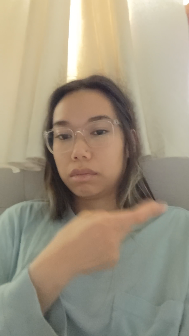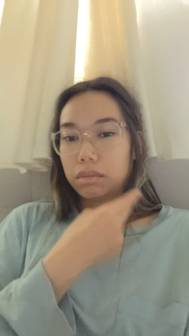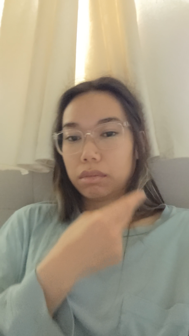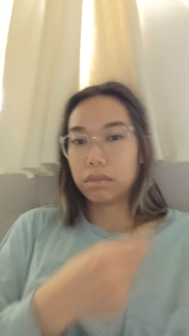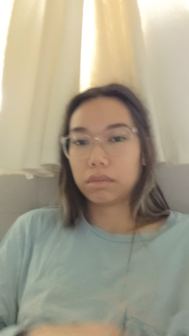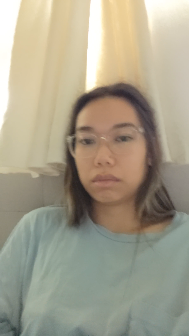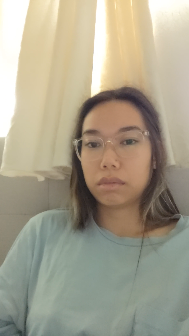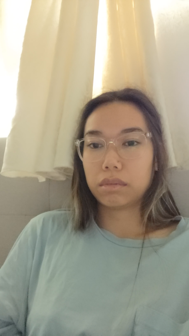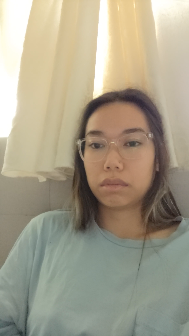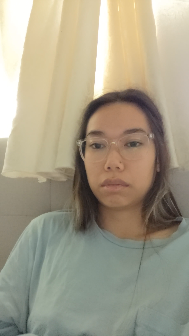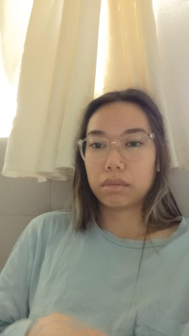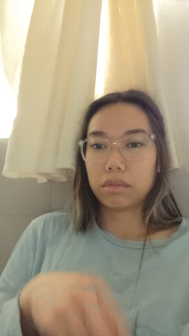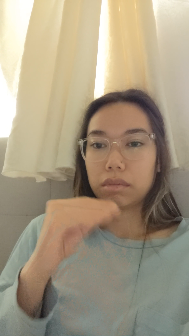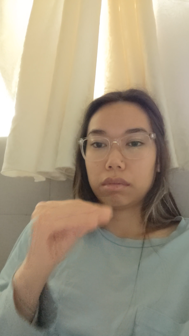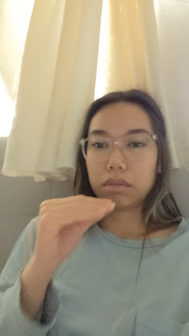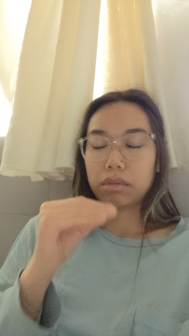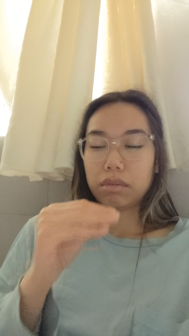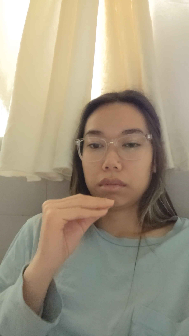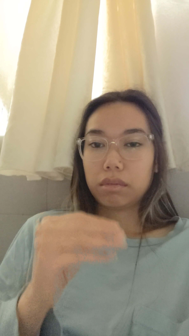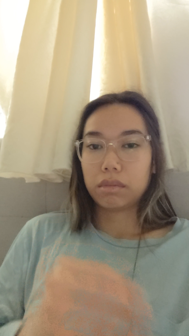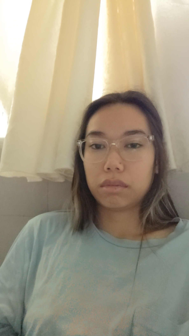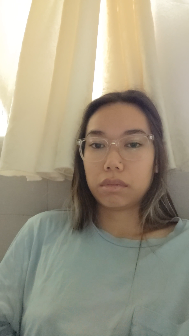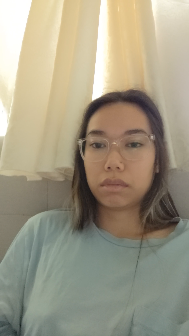fix